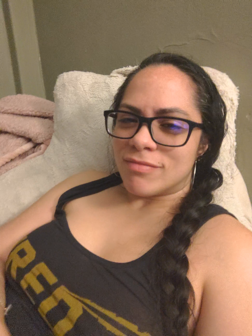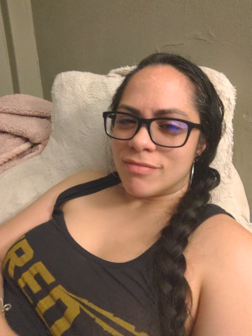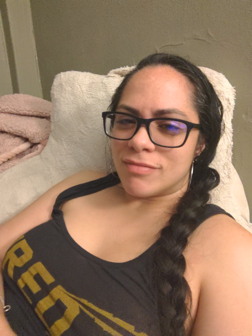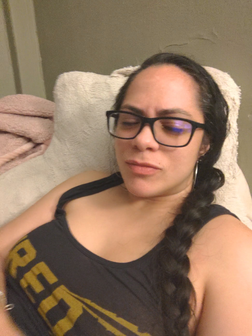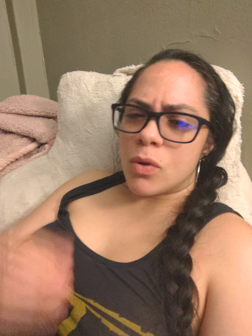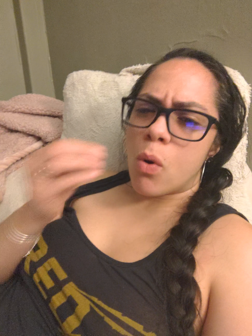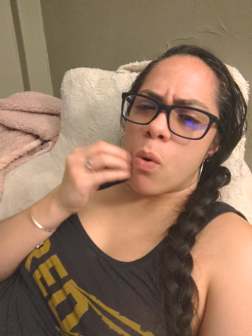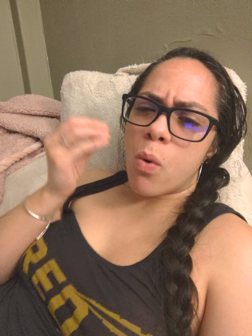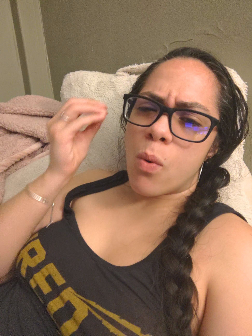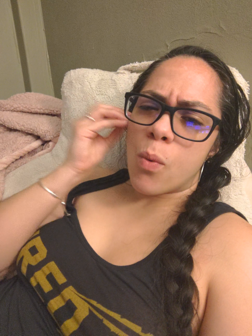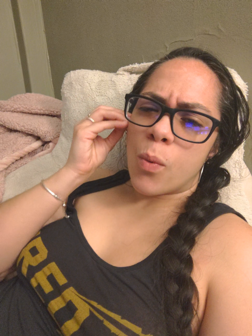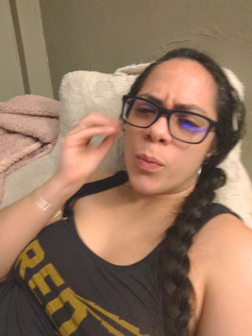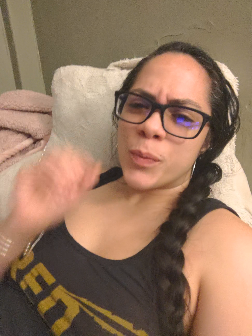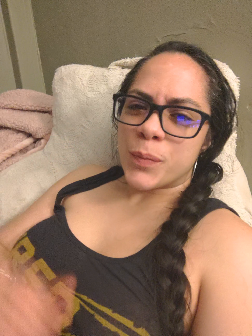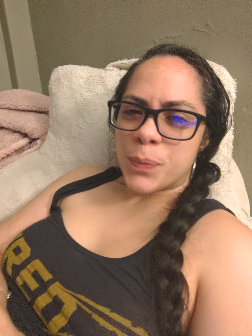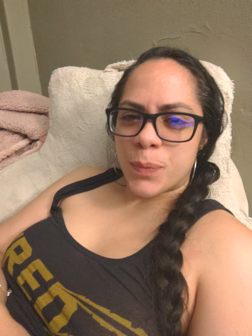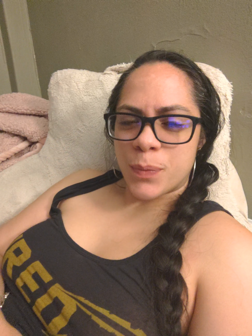home